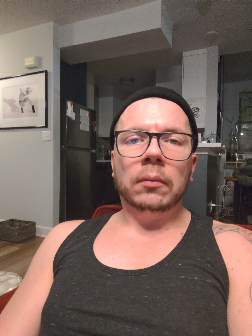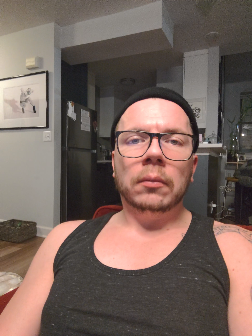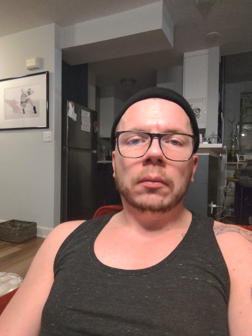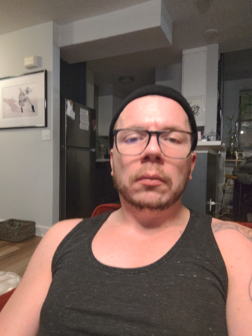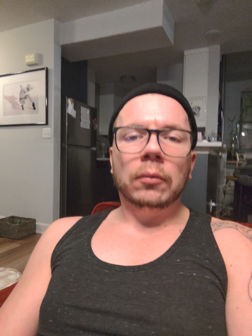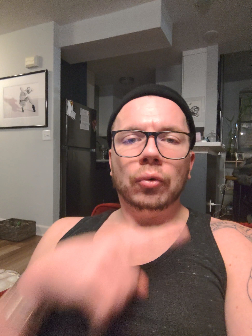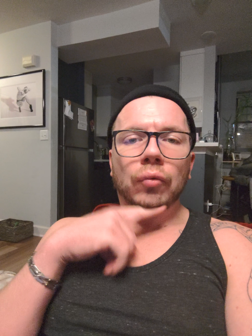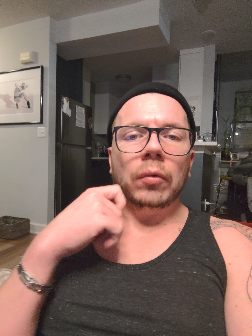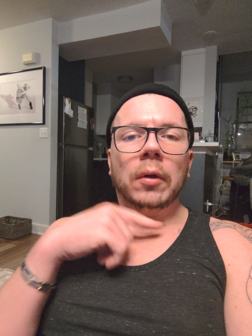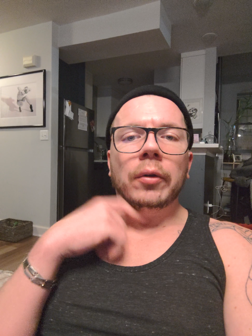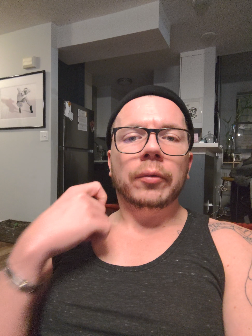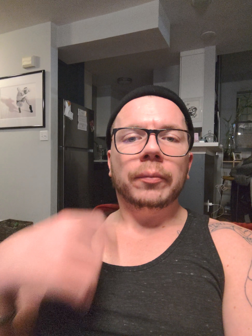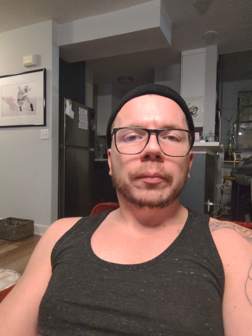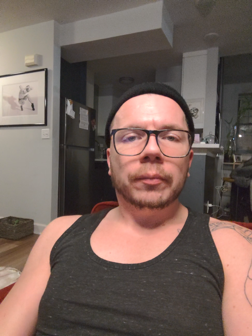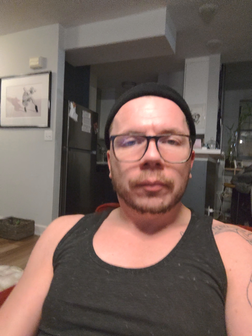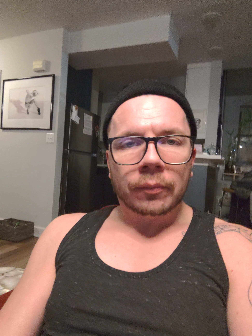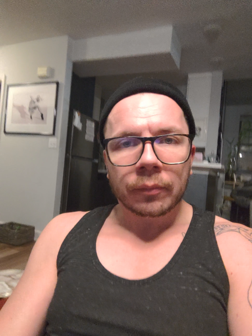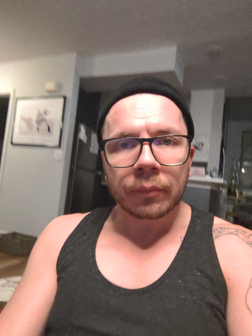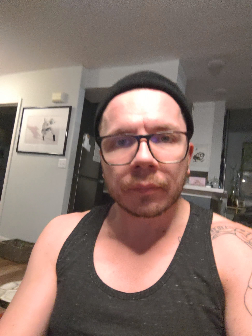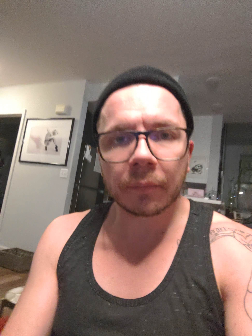dryer